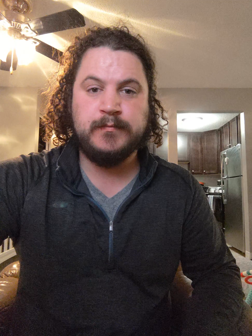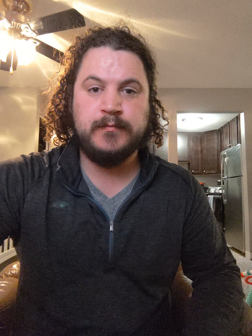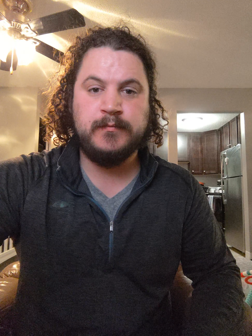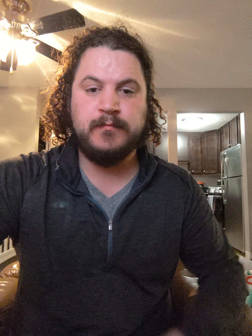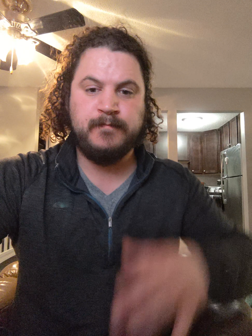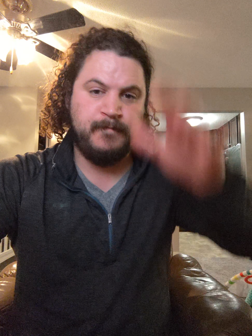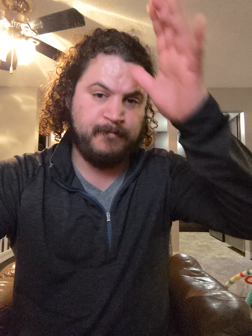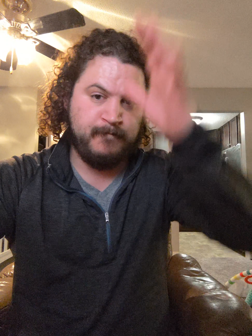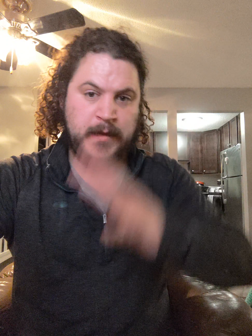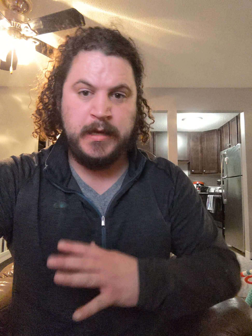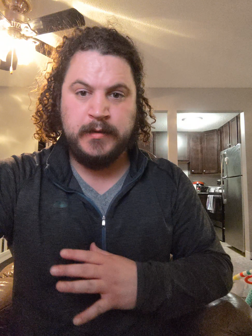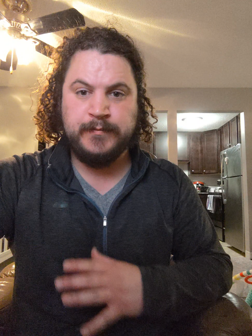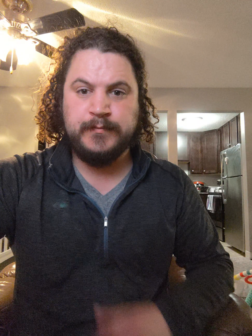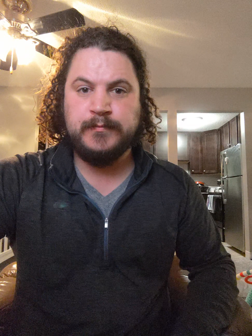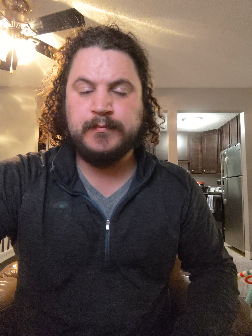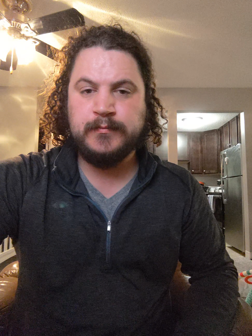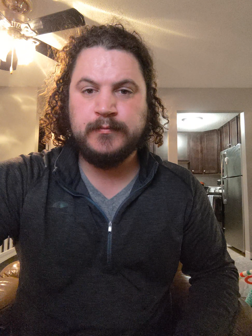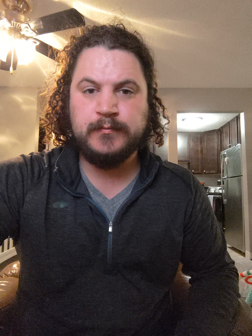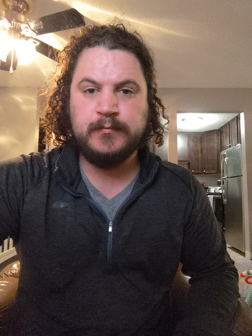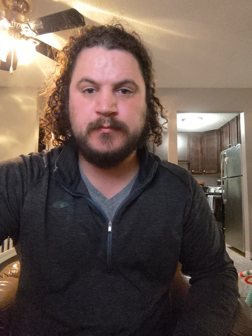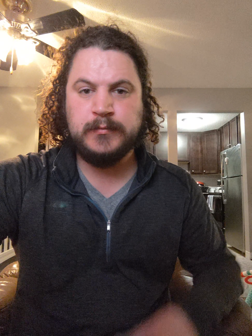man